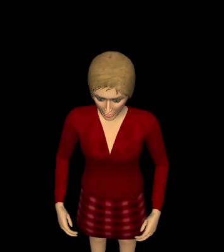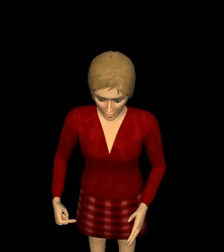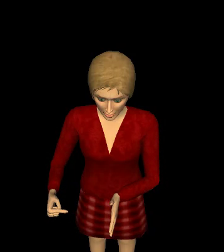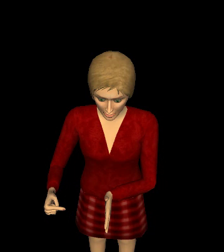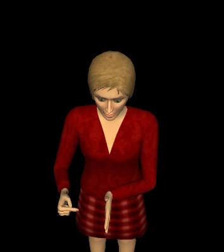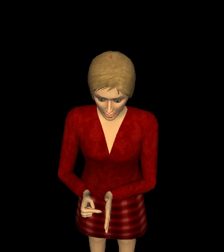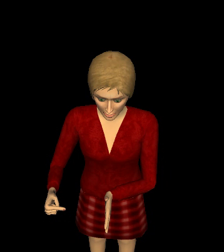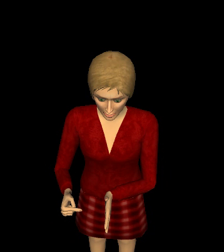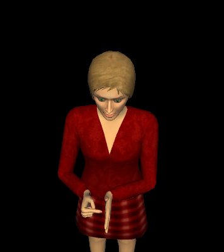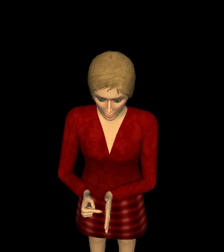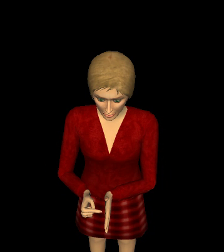متى